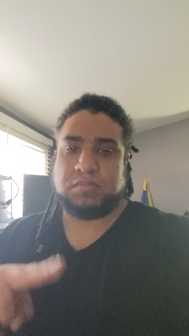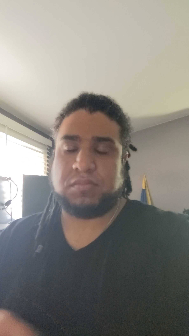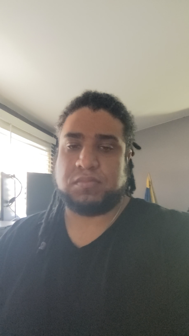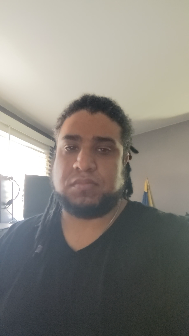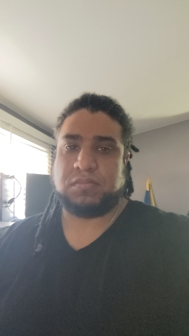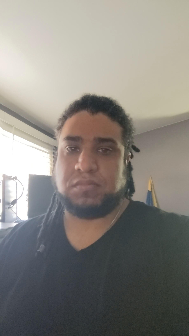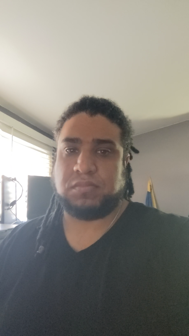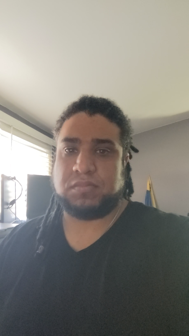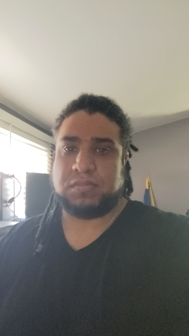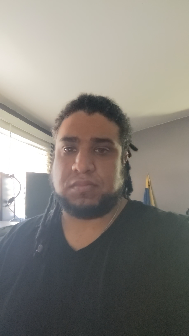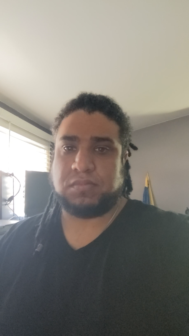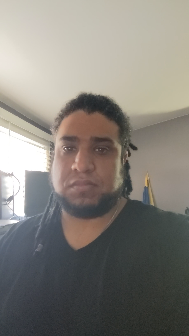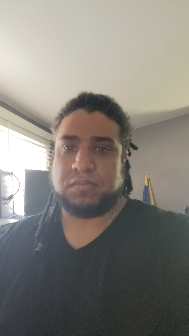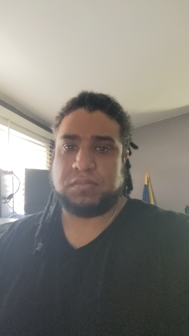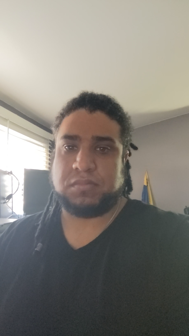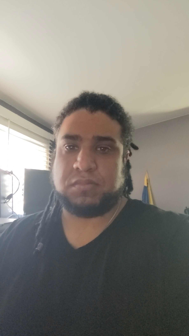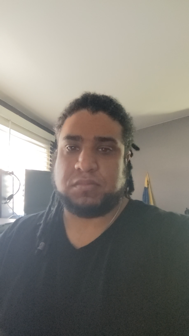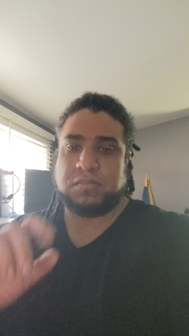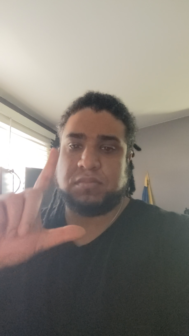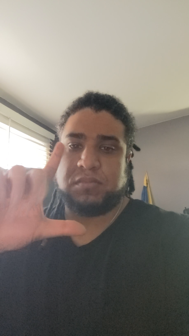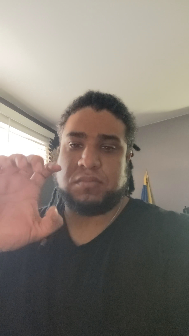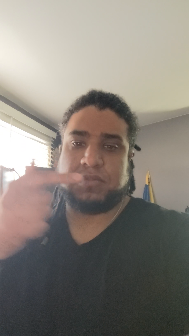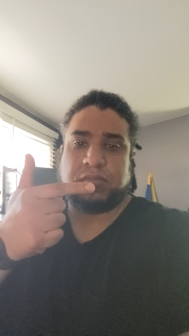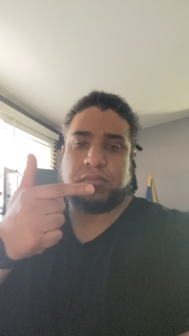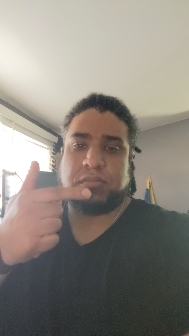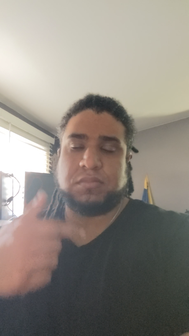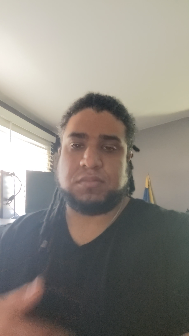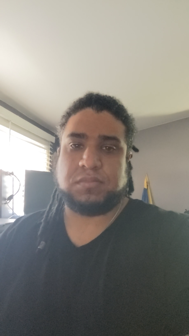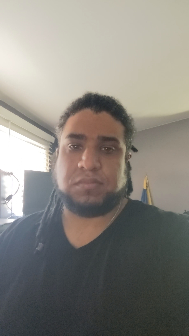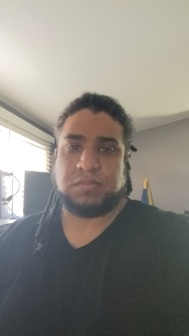leg